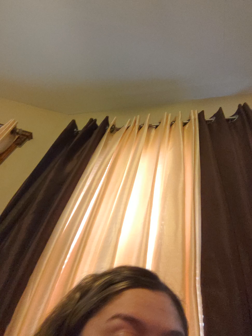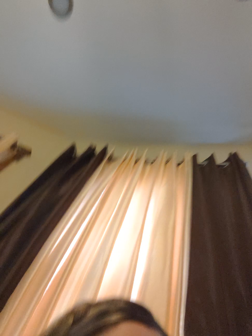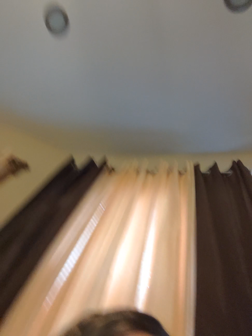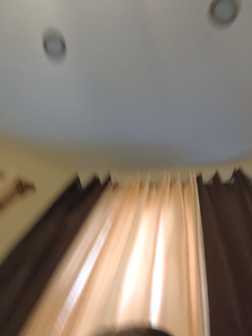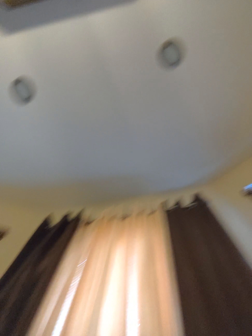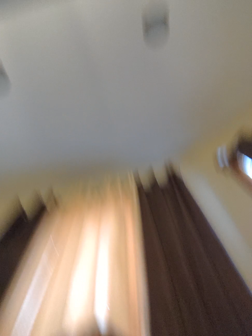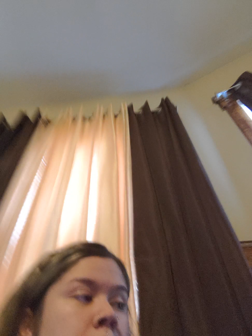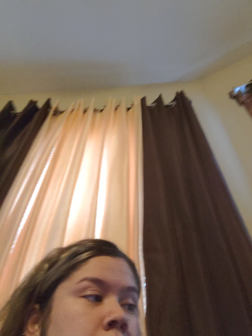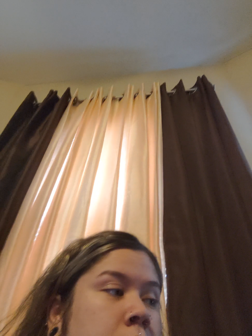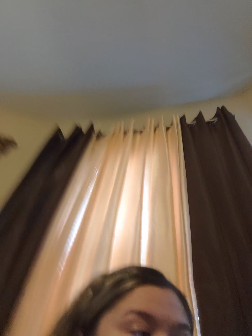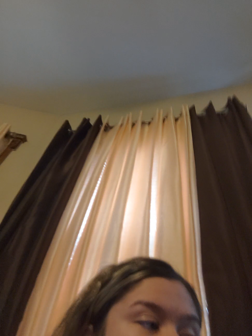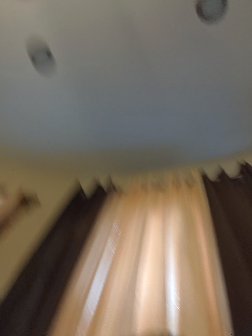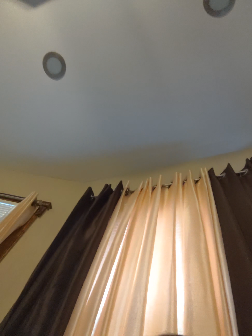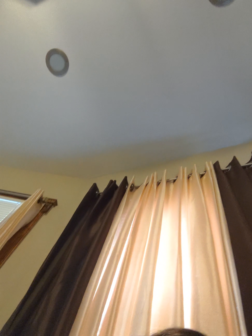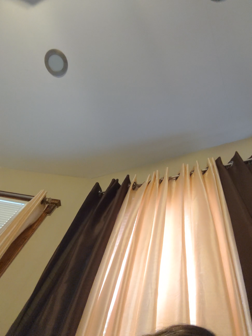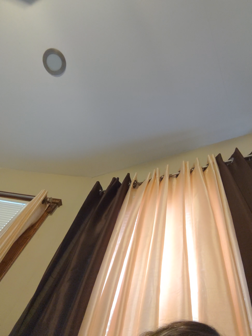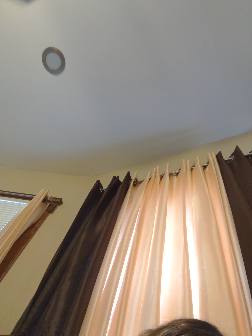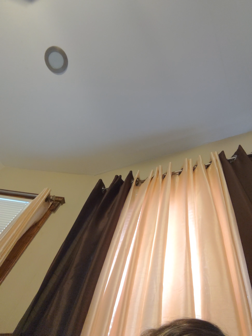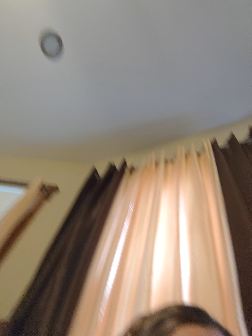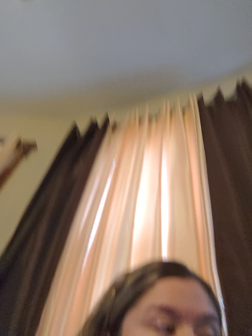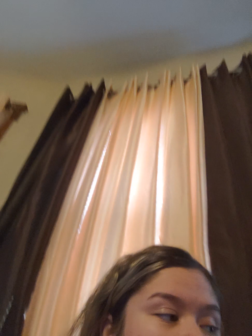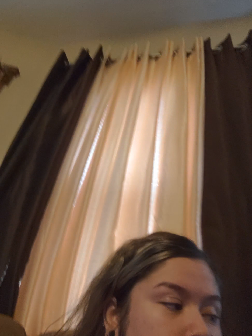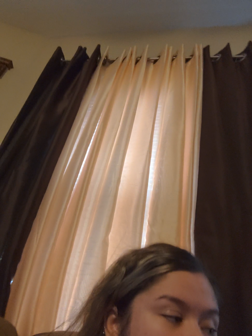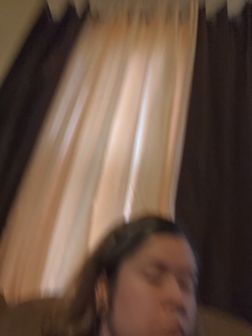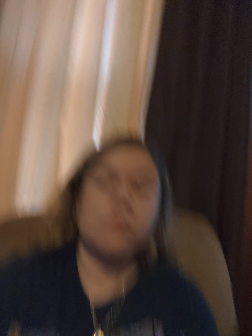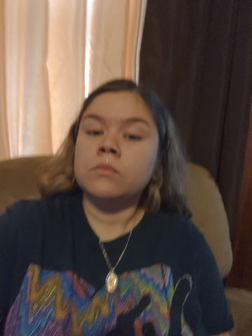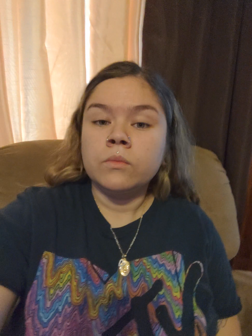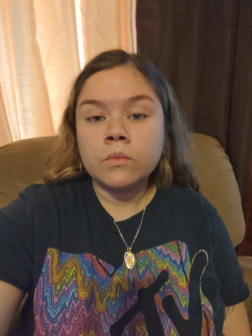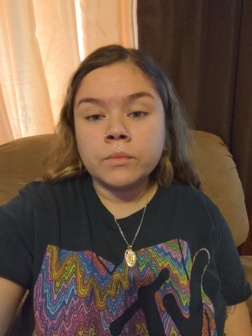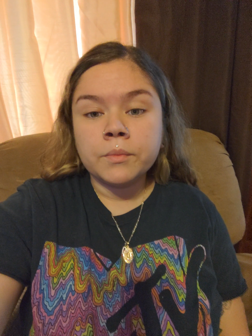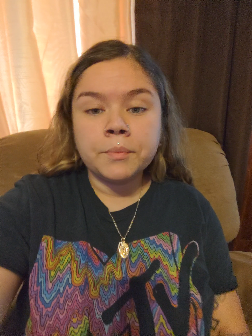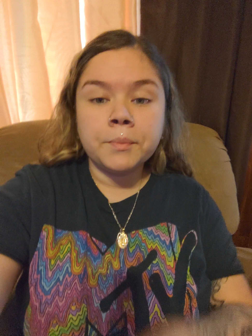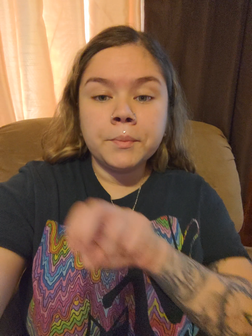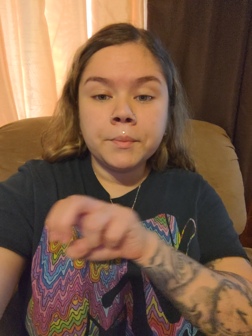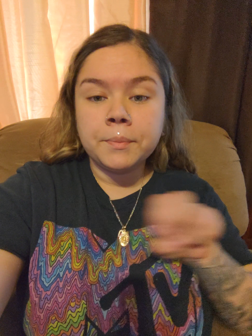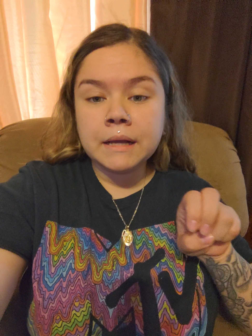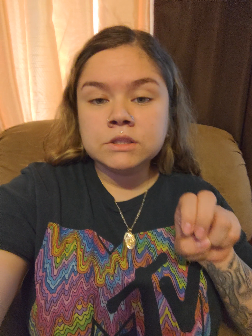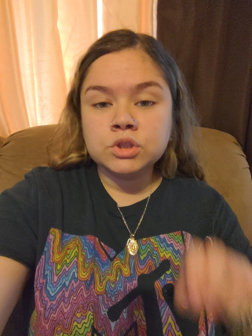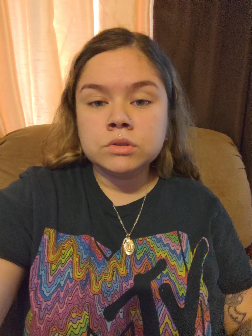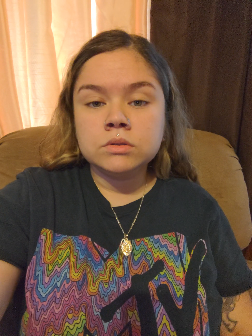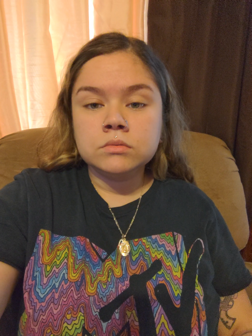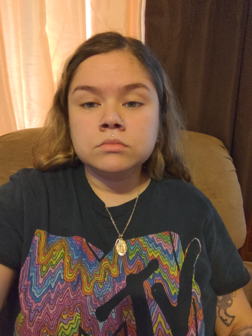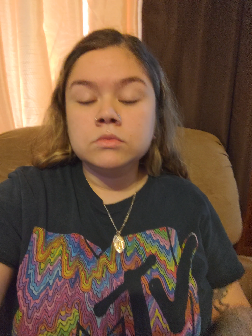bench